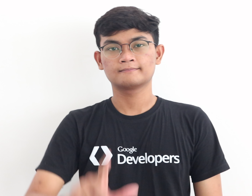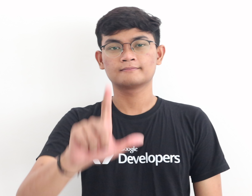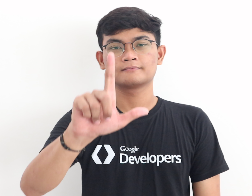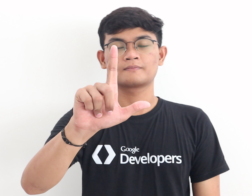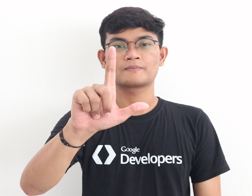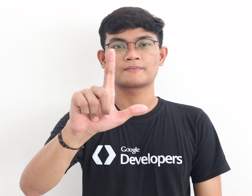L